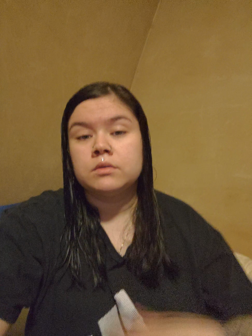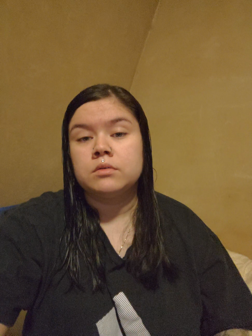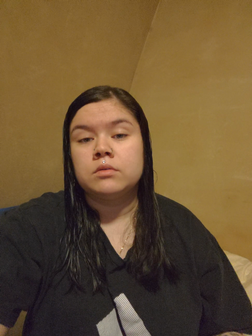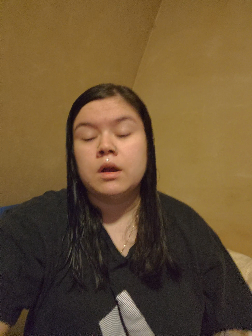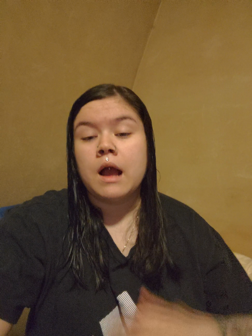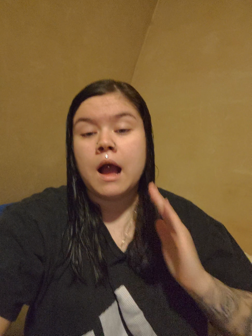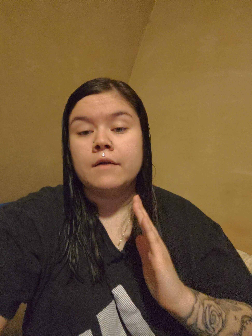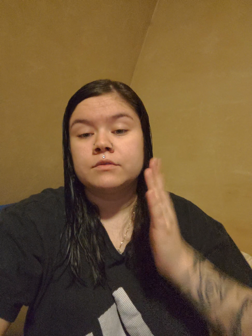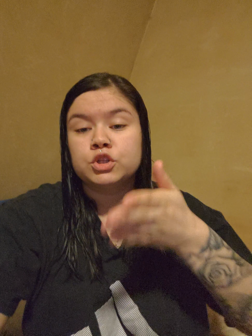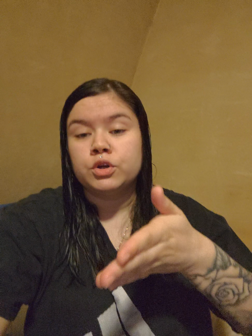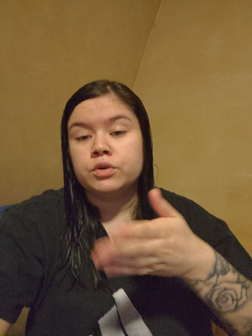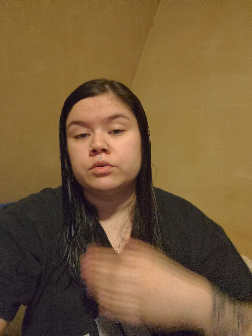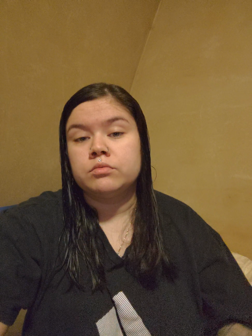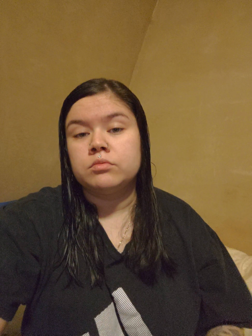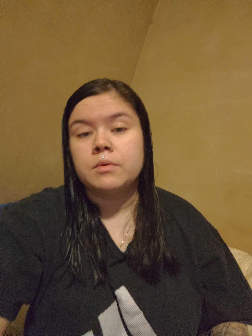after